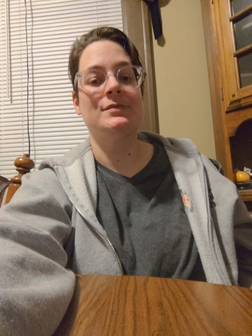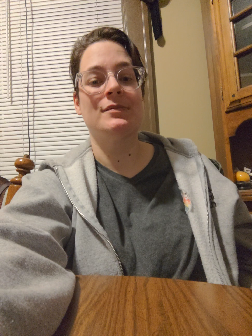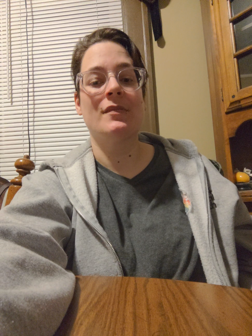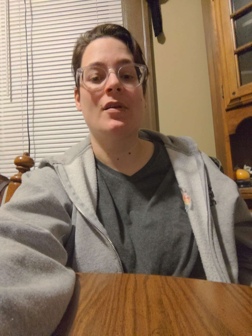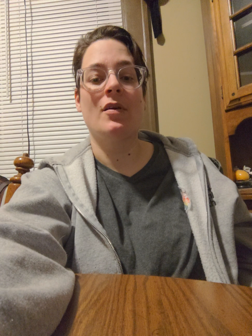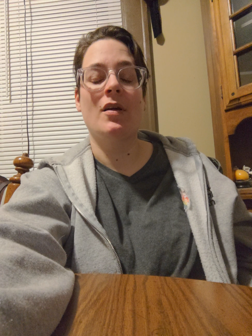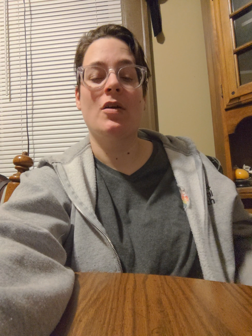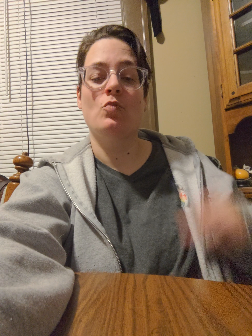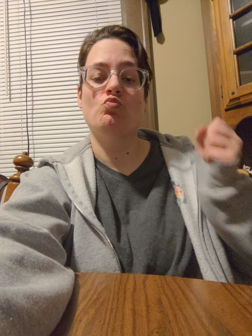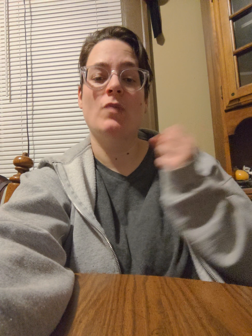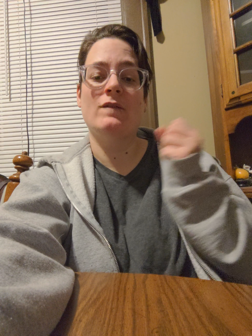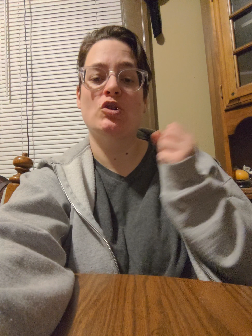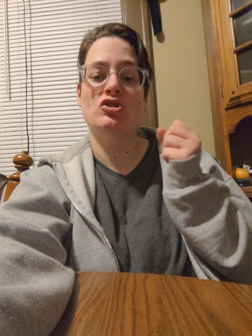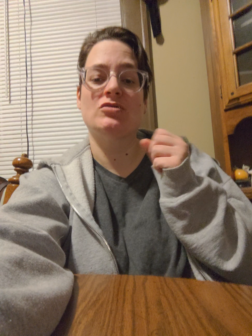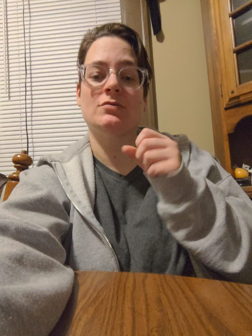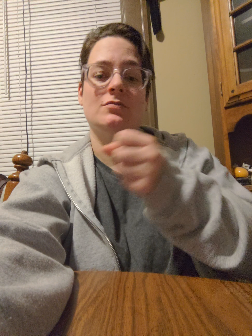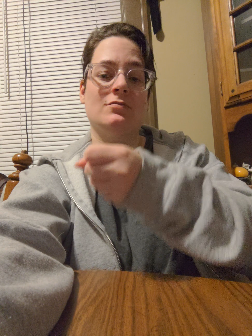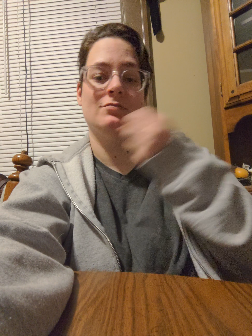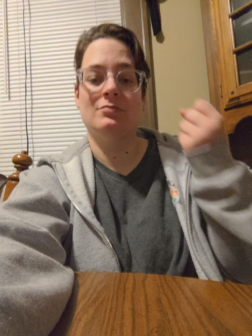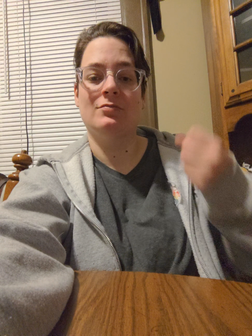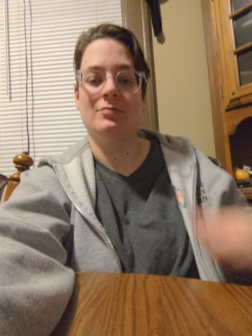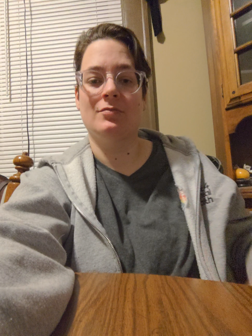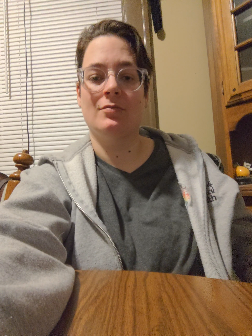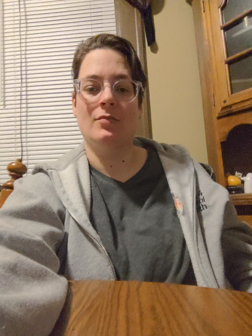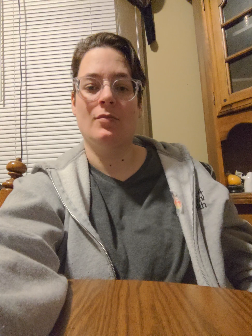refrigerator